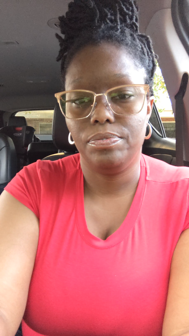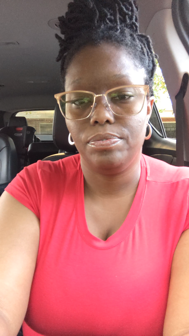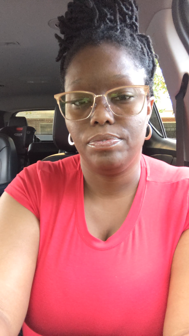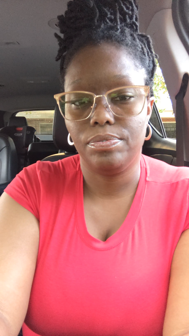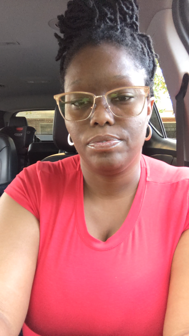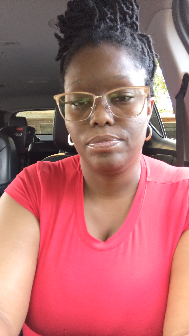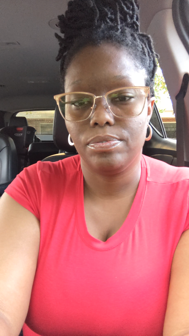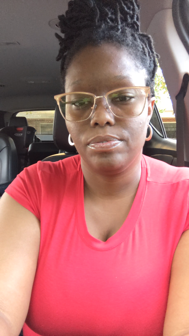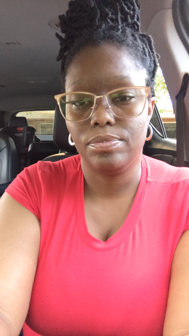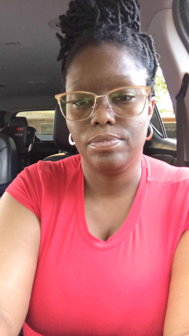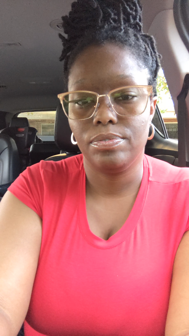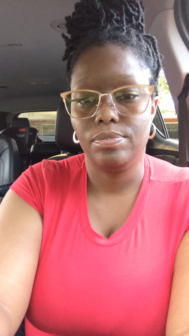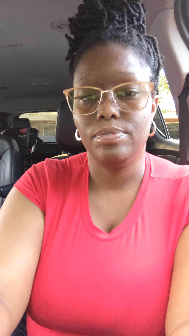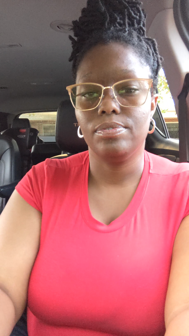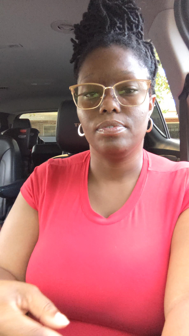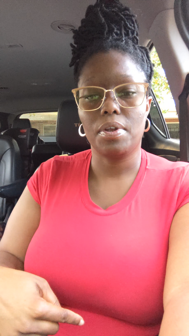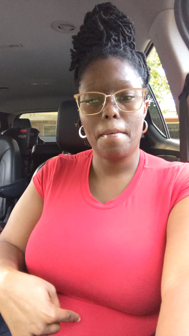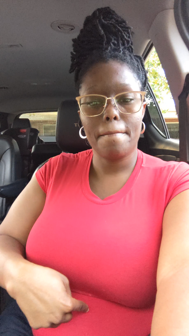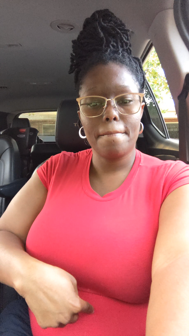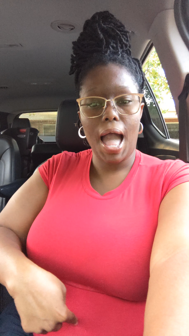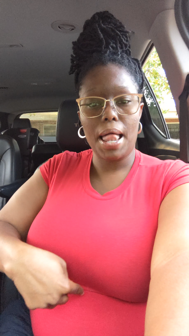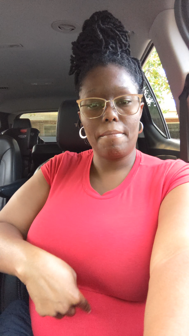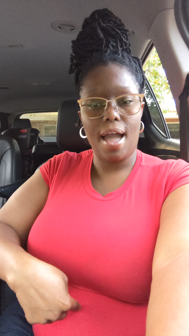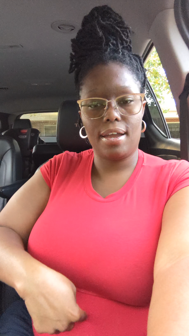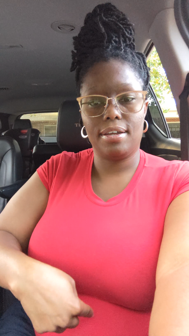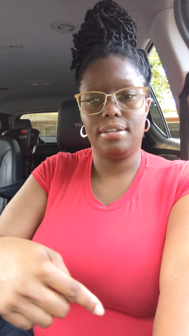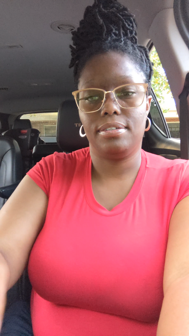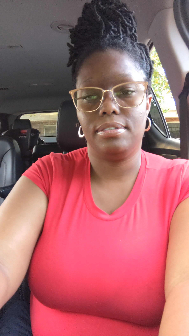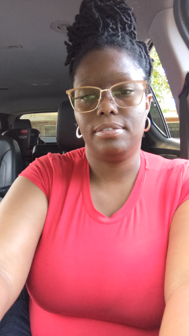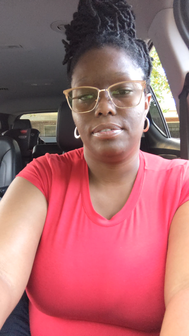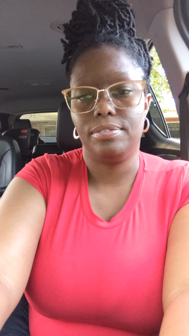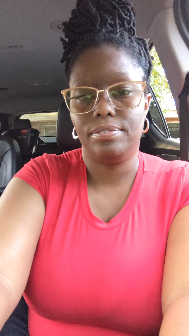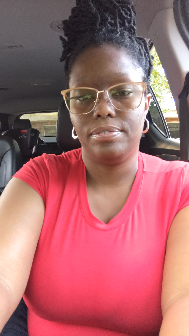belly button